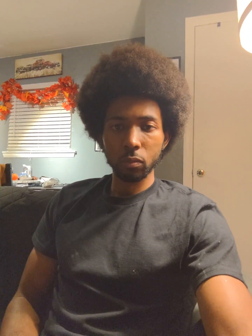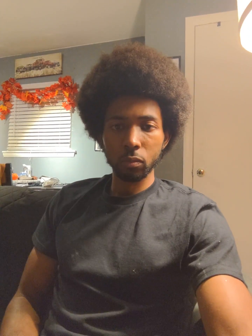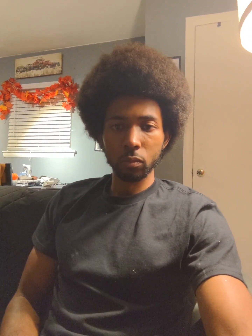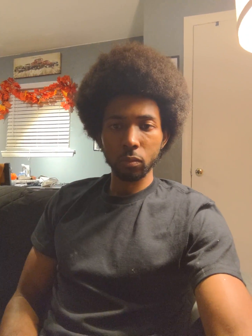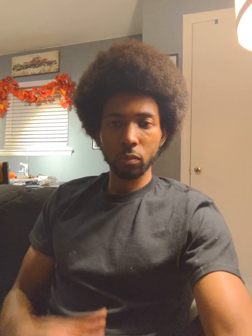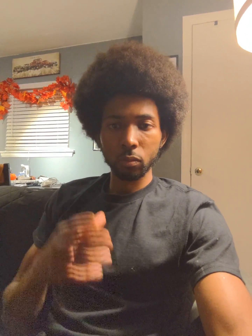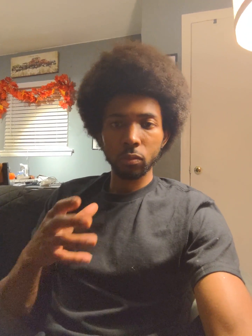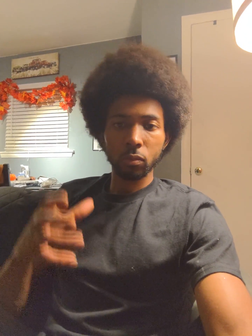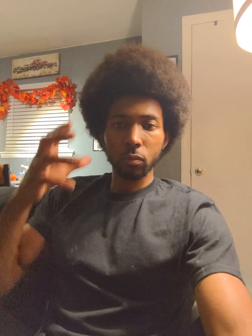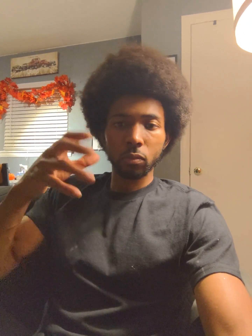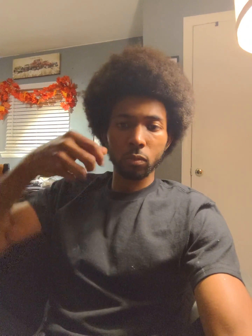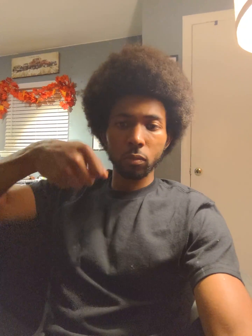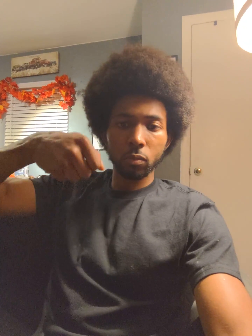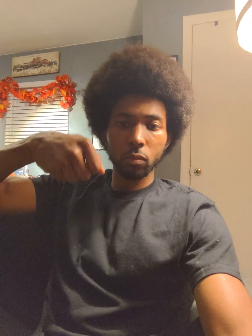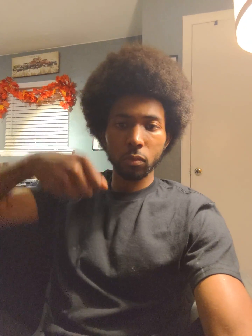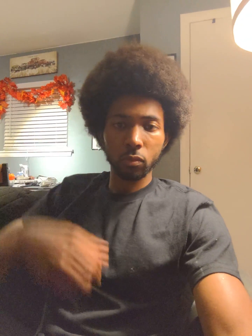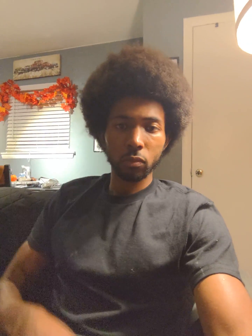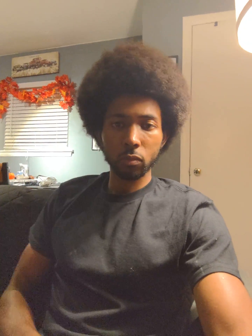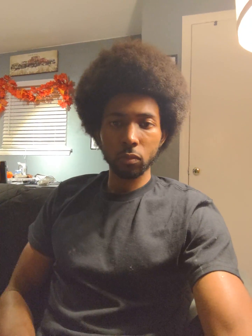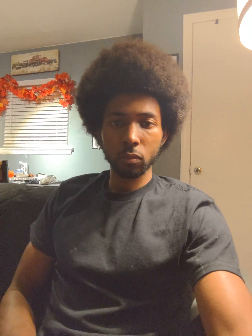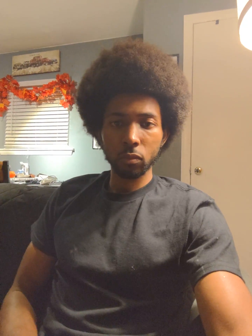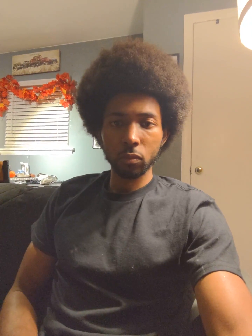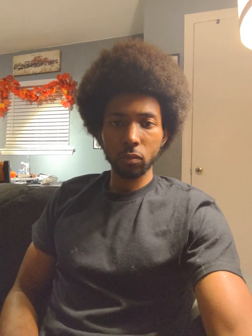bucket